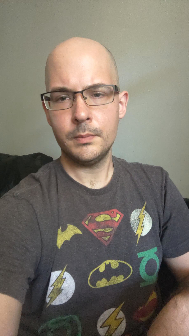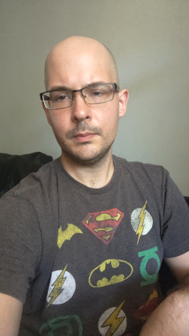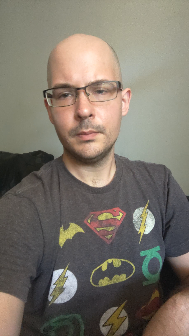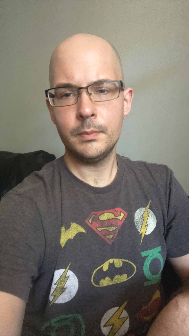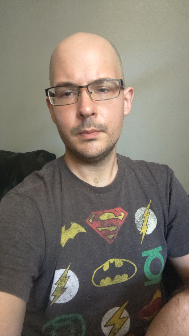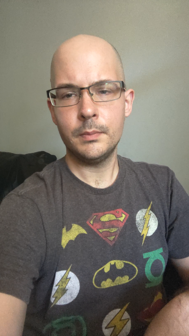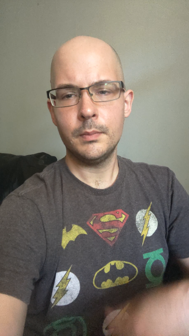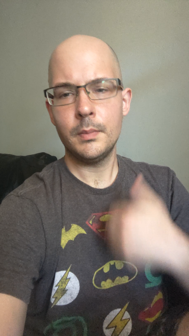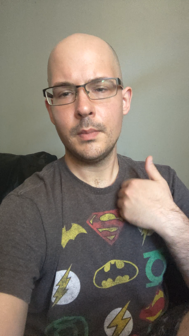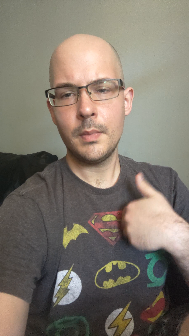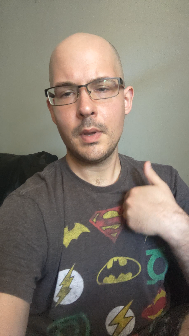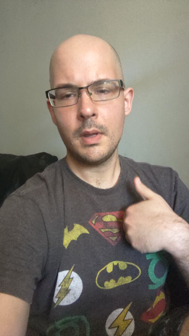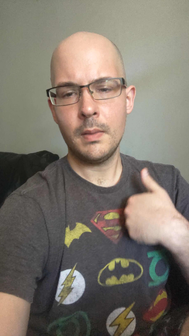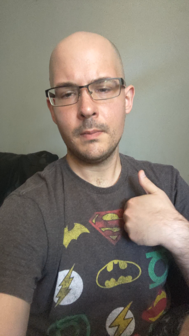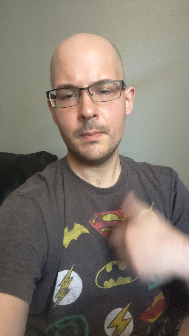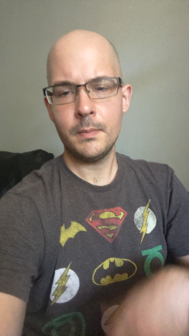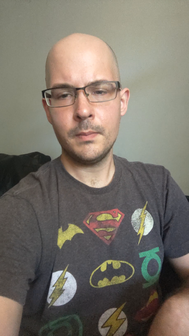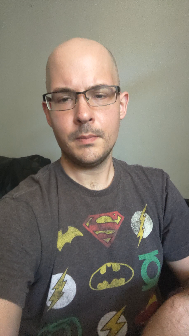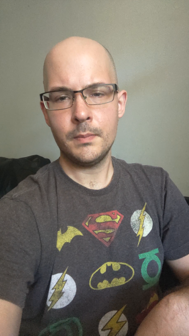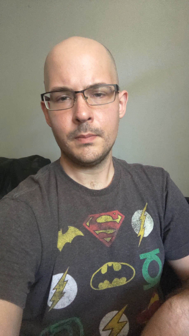bathtub